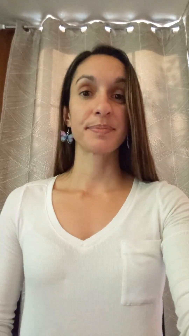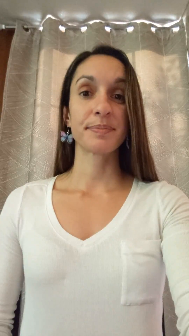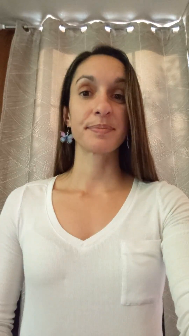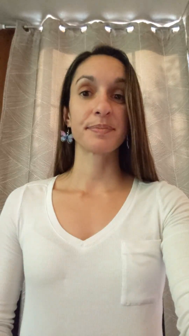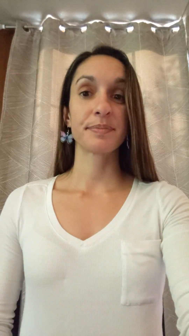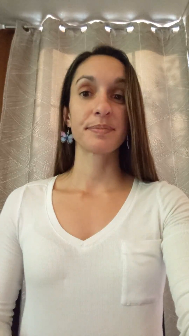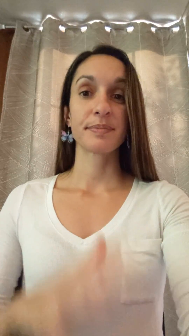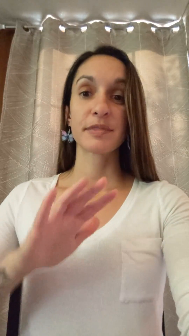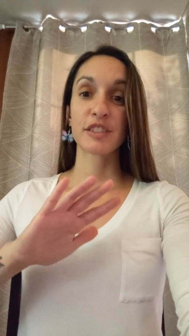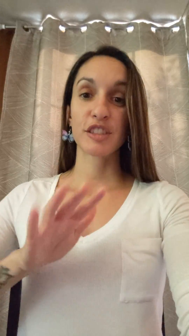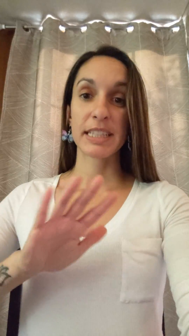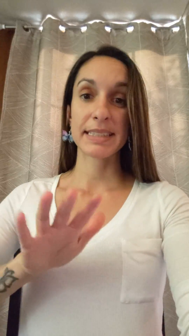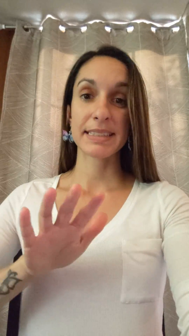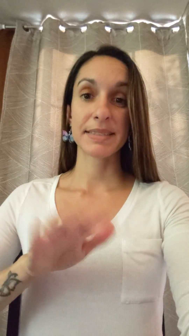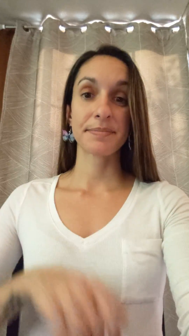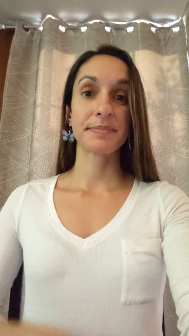cheese